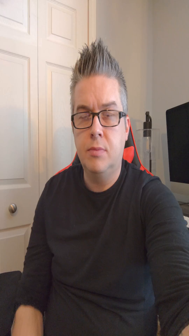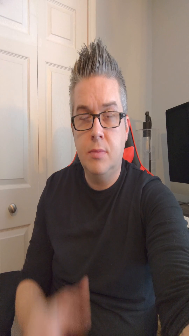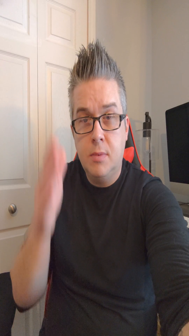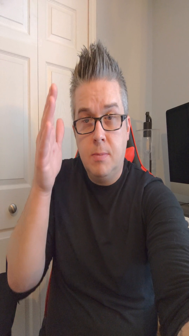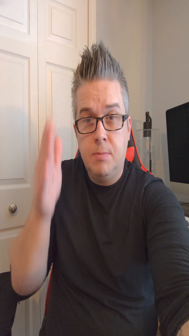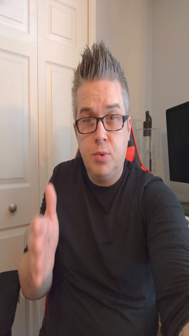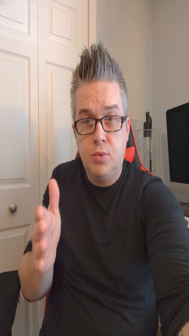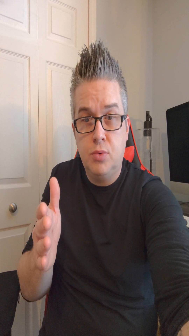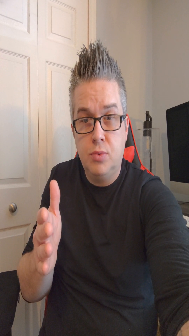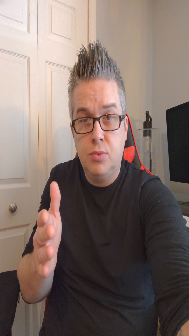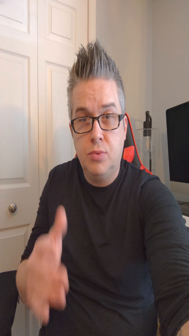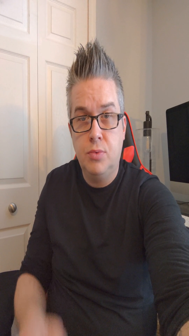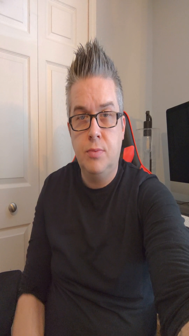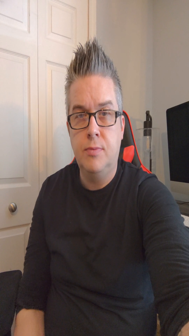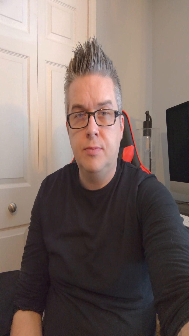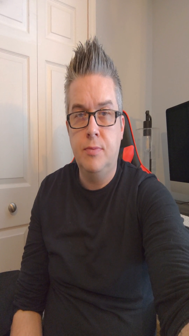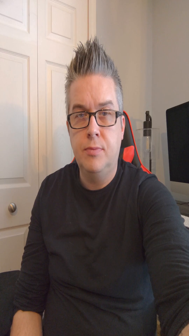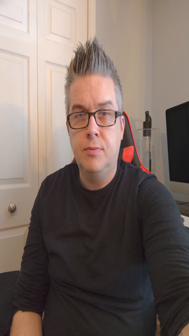person